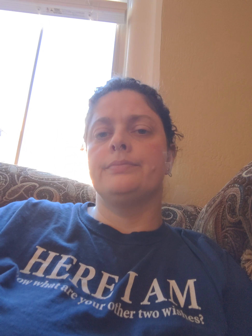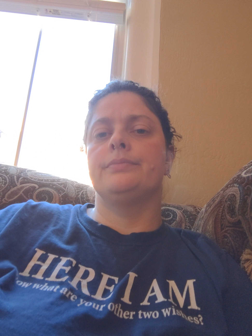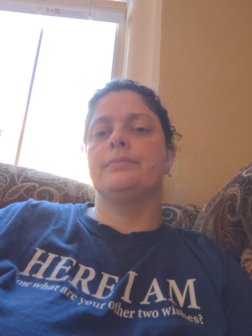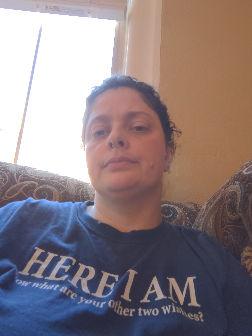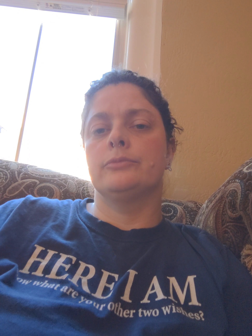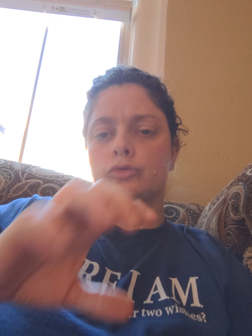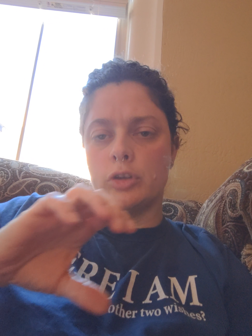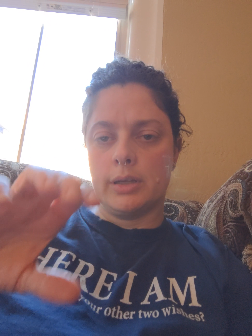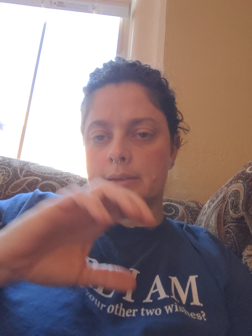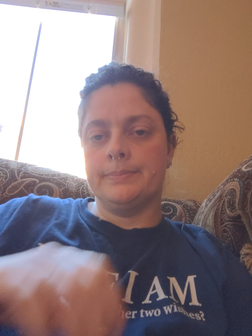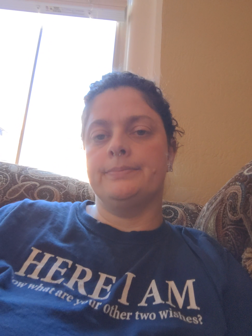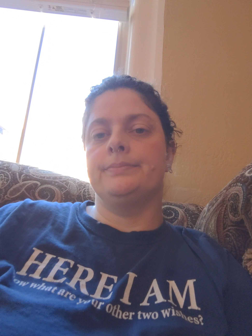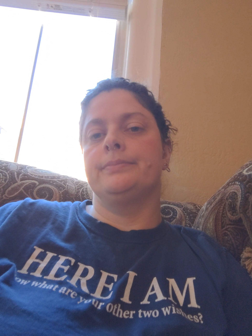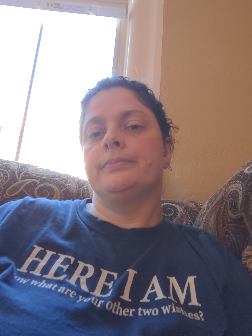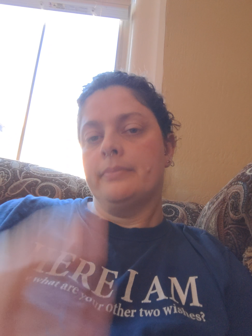chocolate